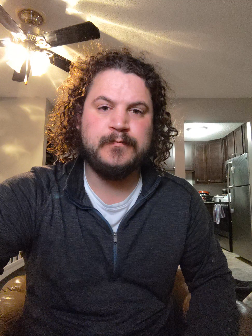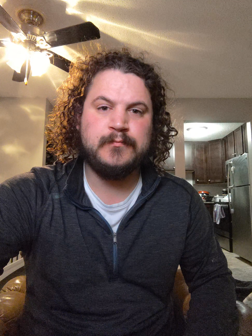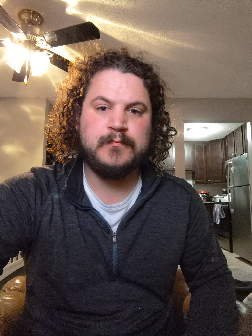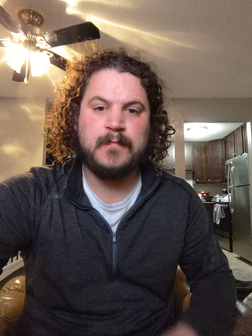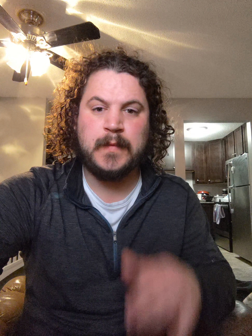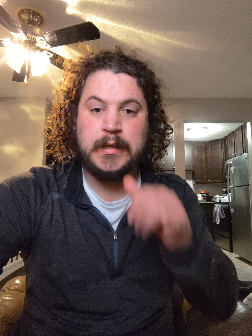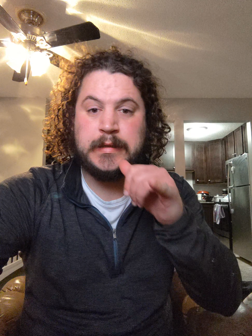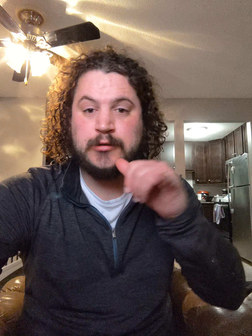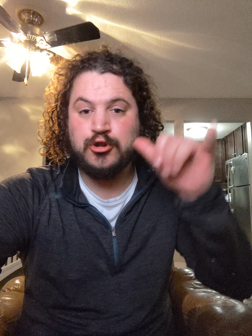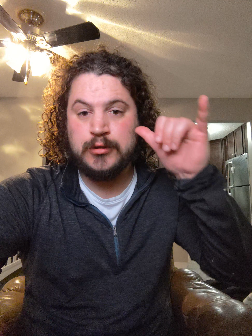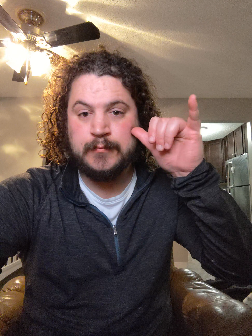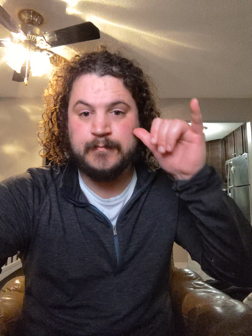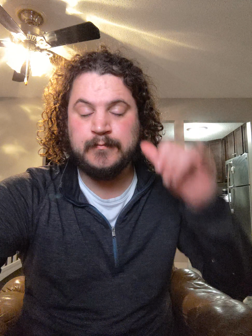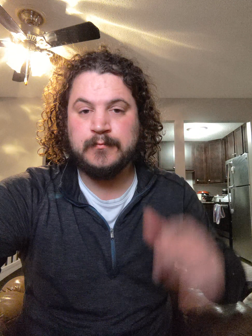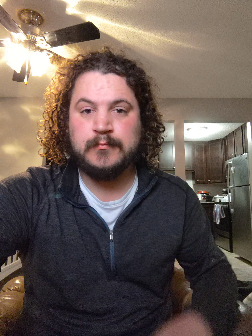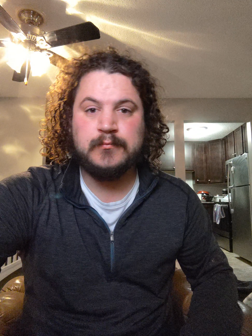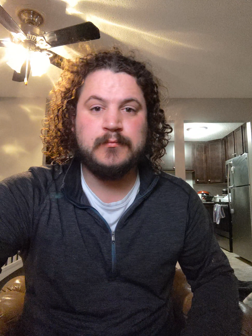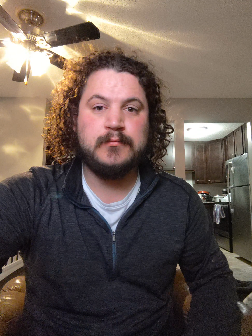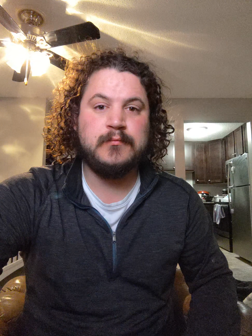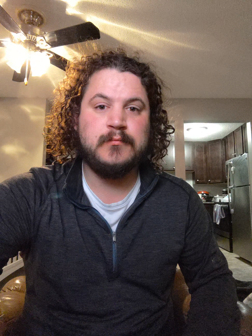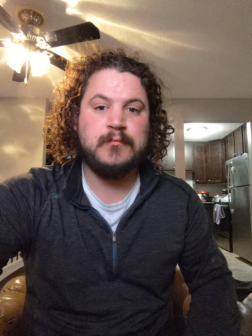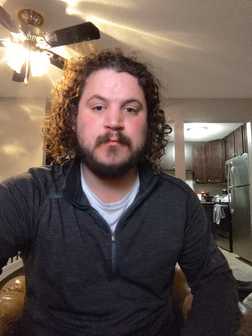yesterday